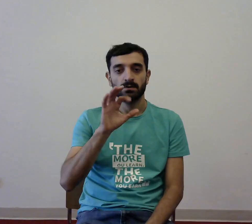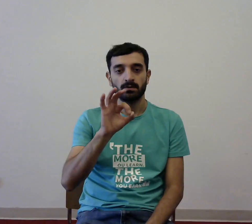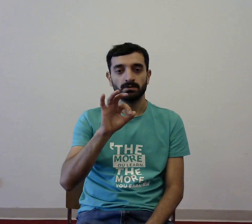O